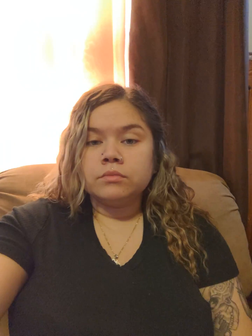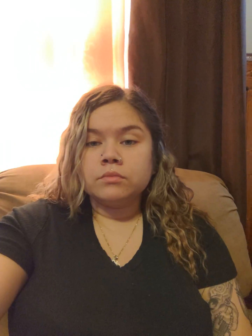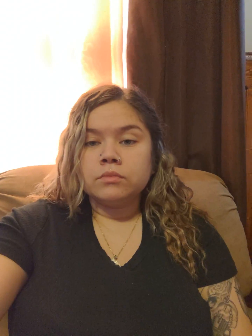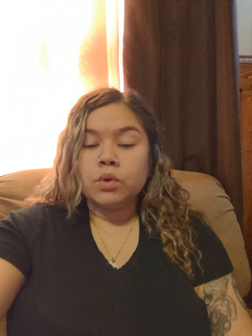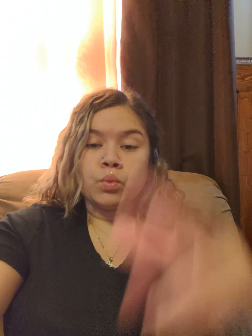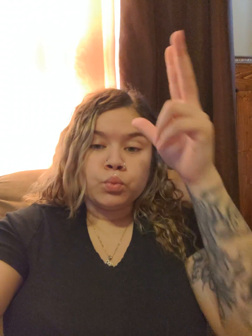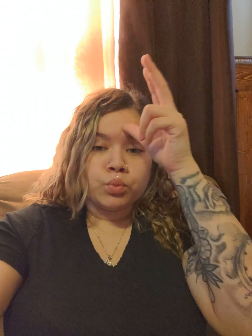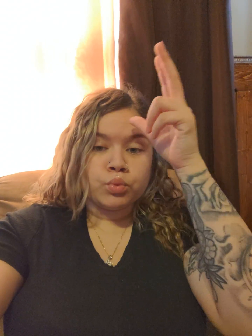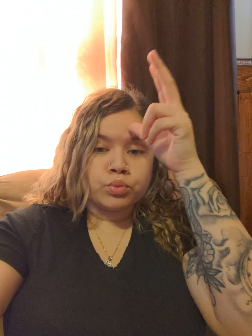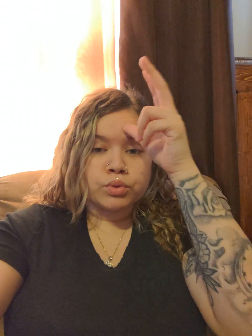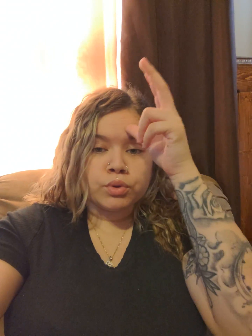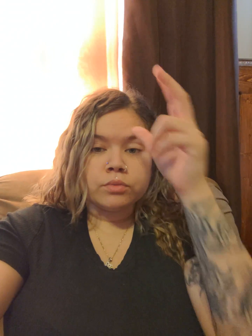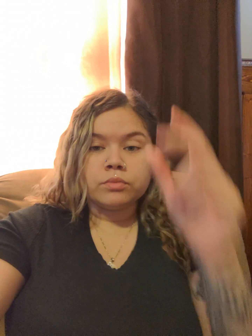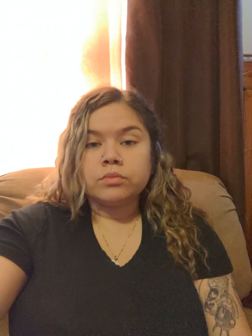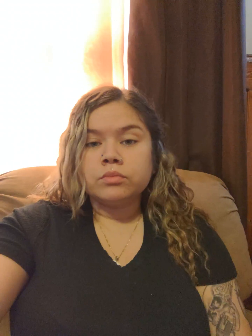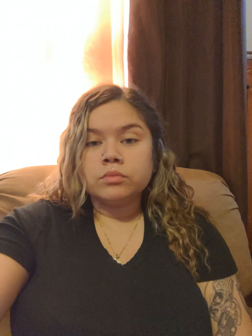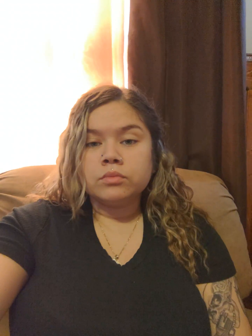rooster